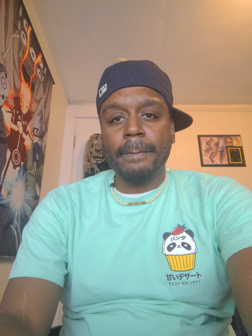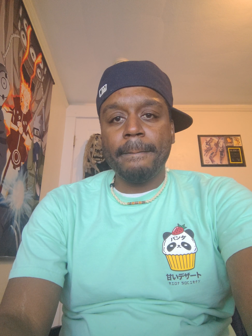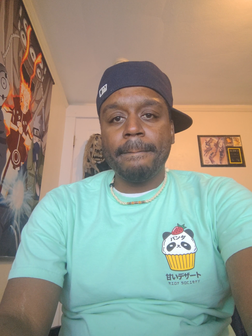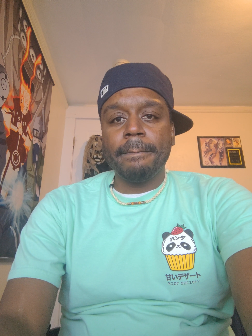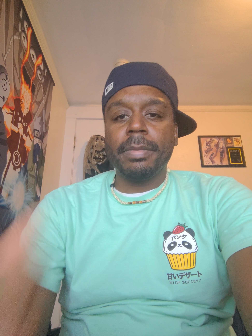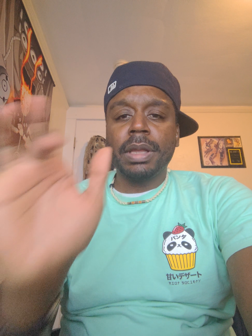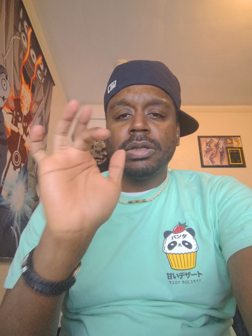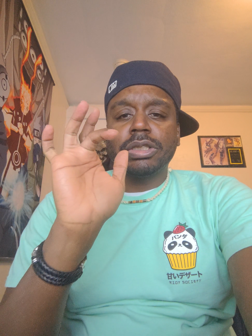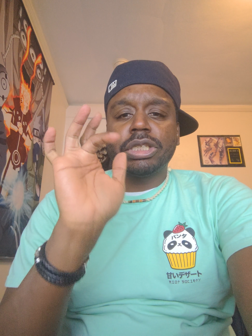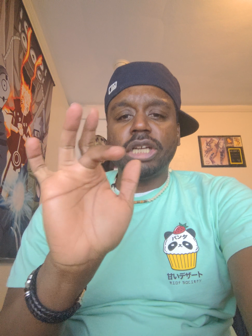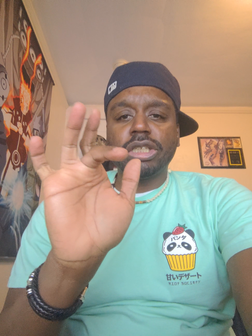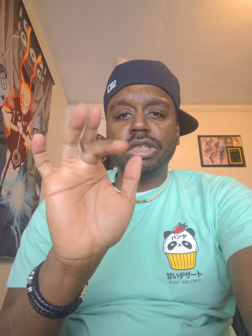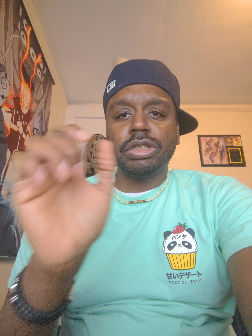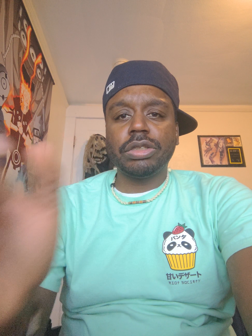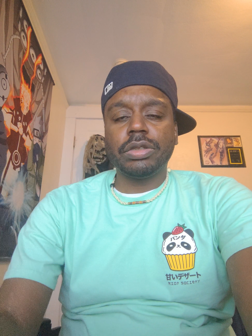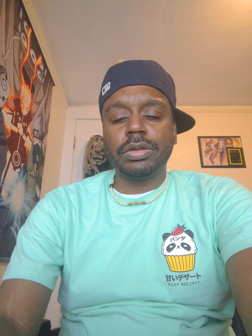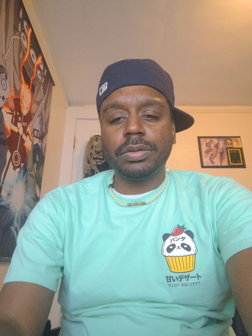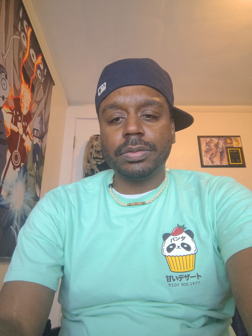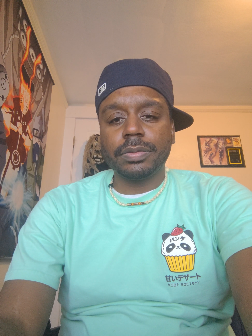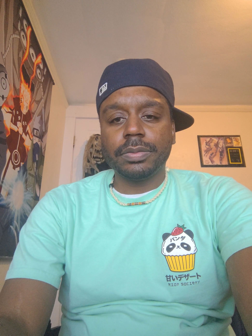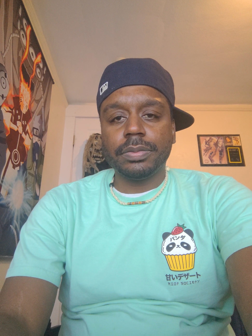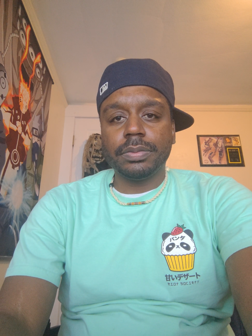touch